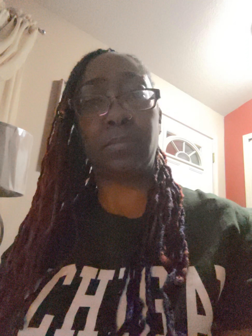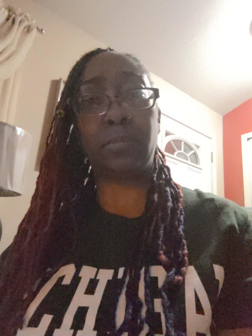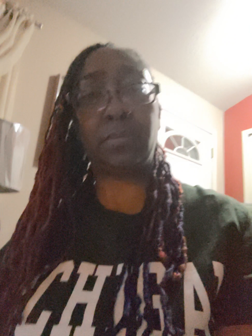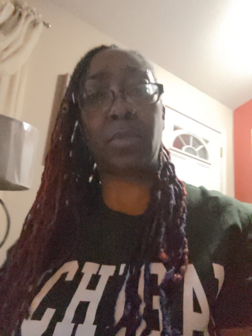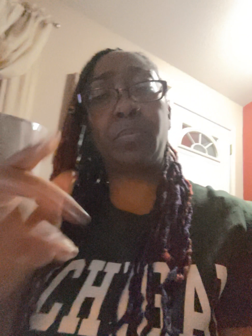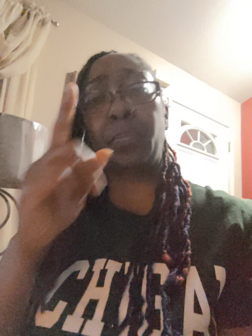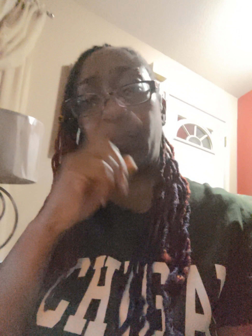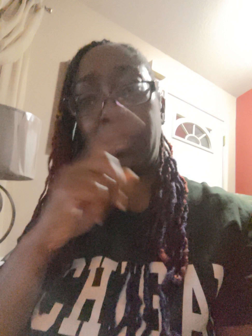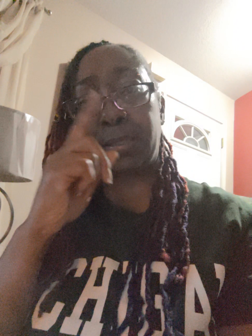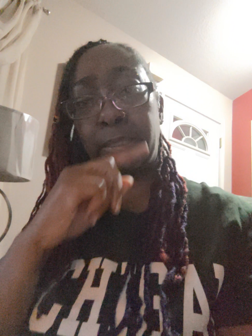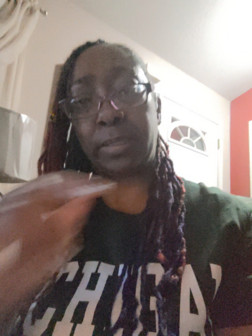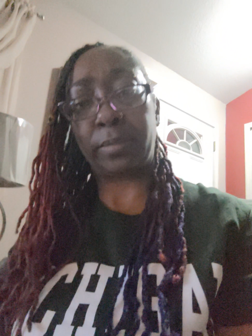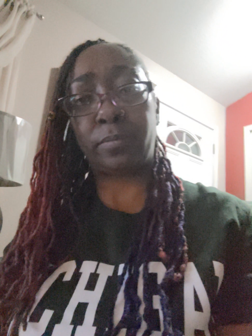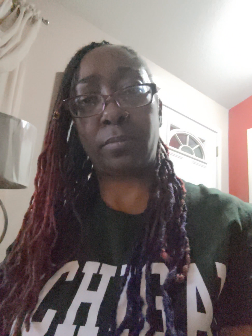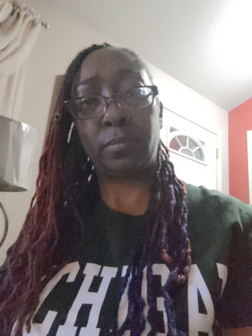pretend